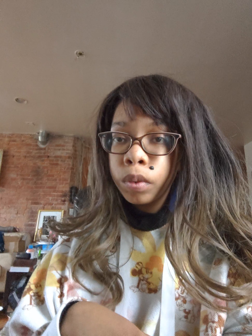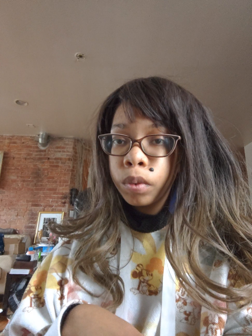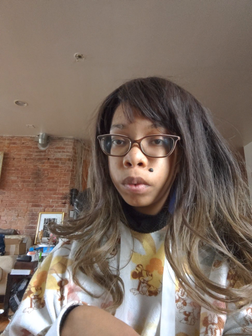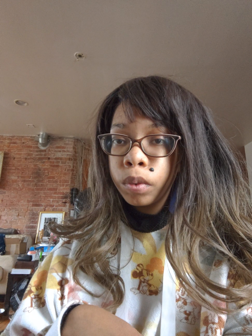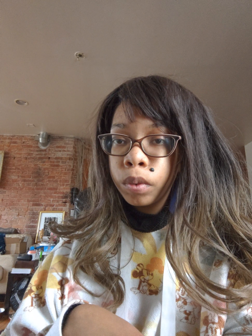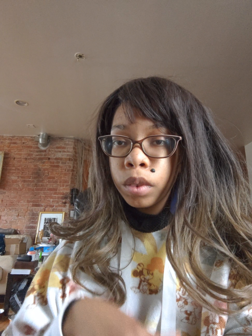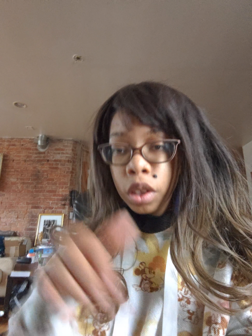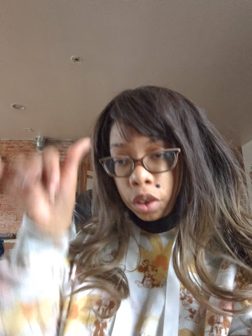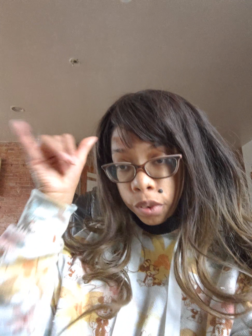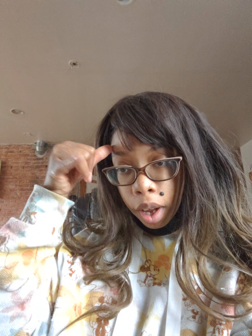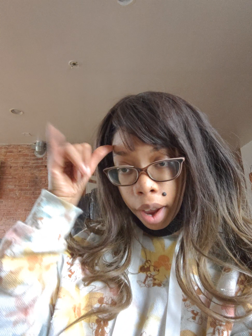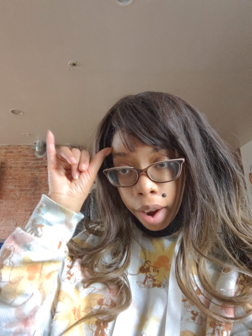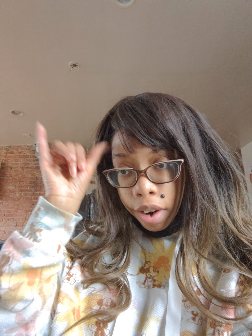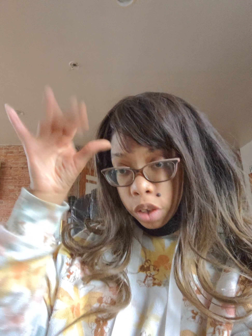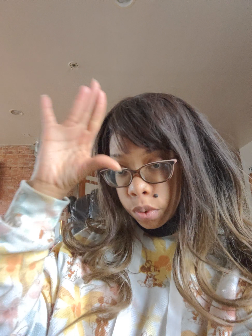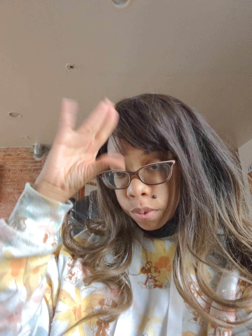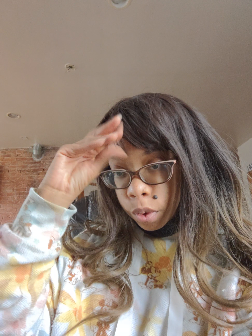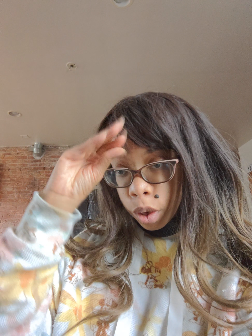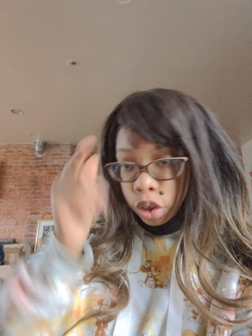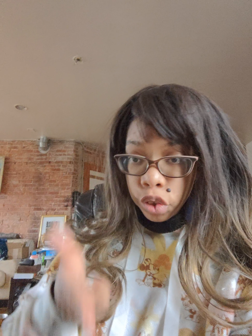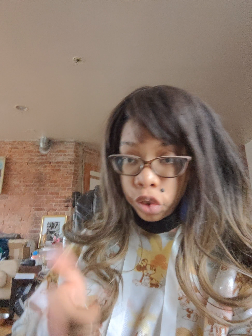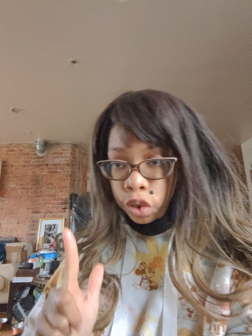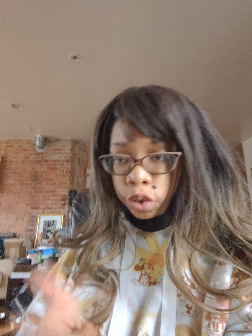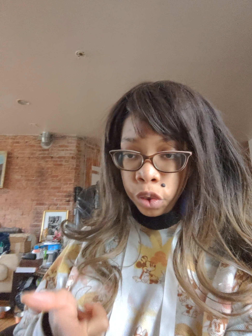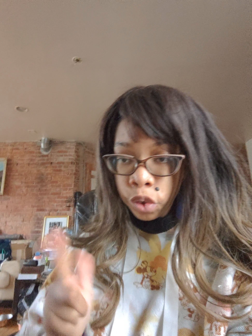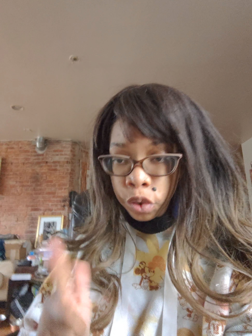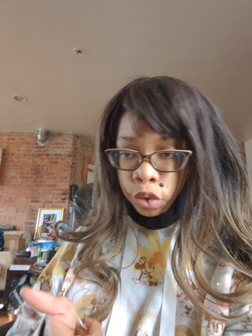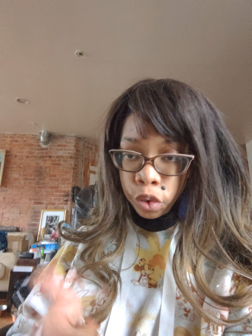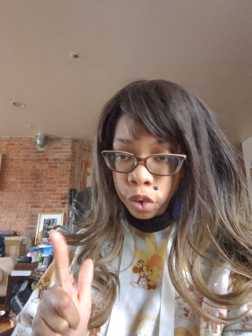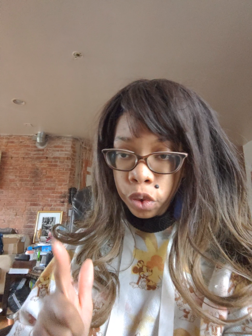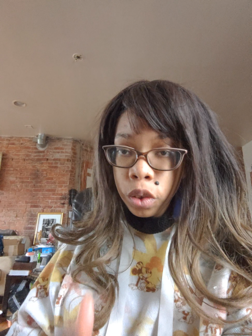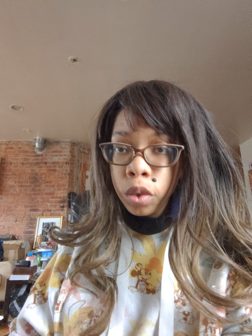cowboy